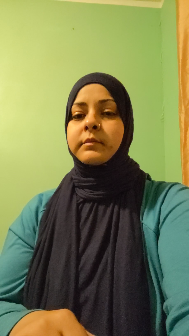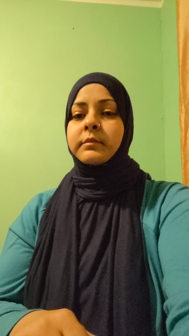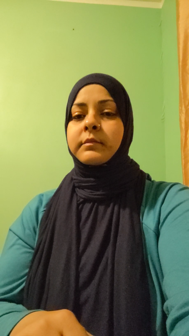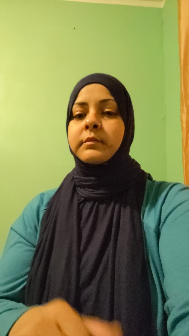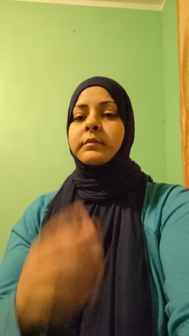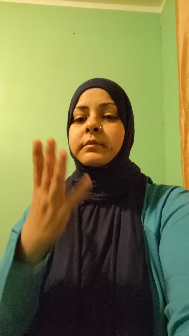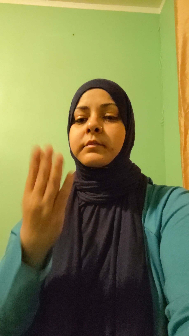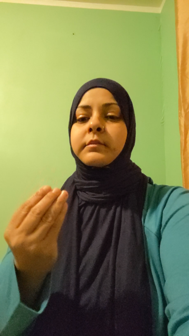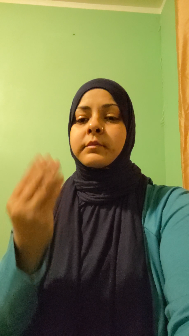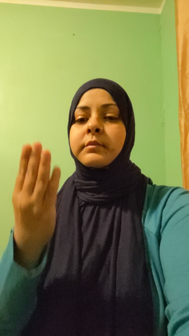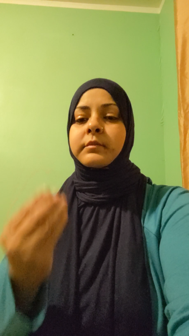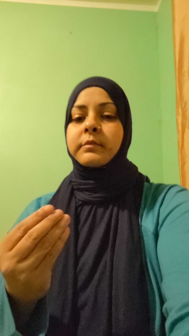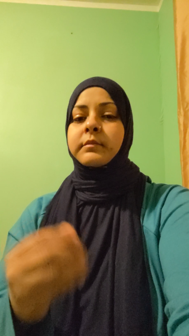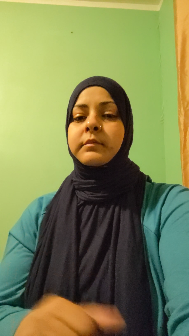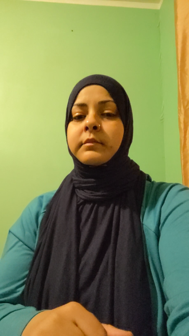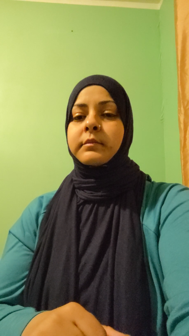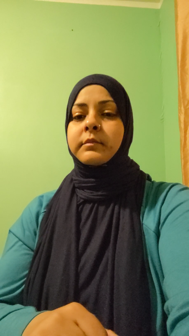gentle